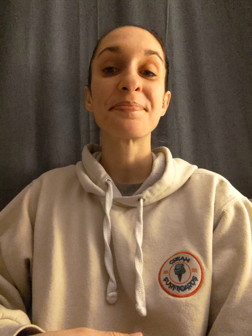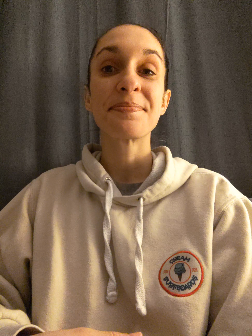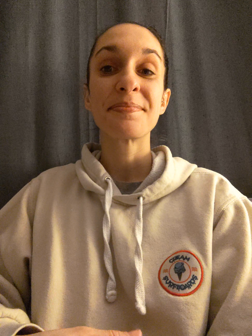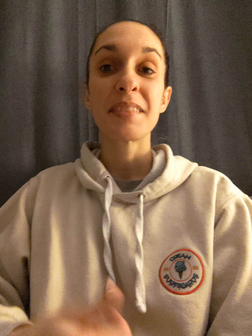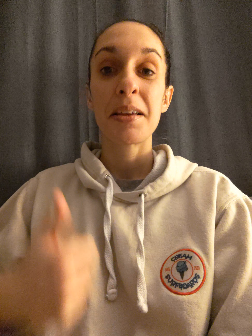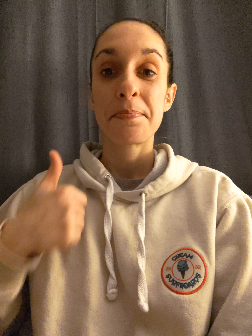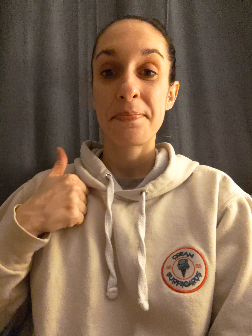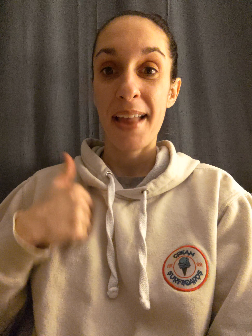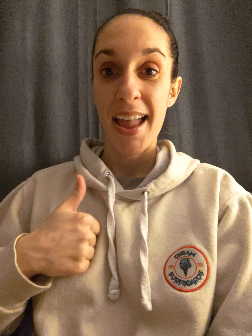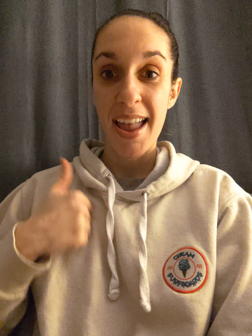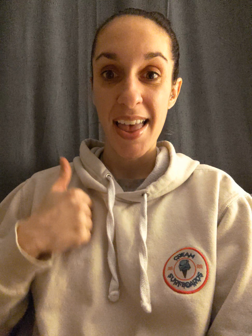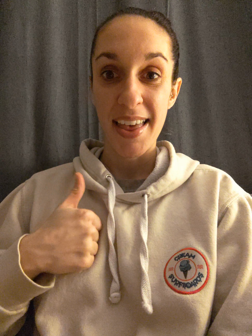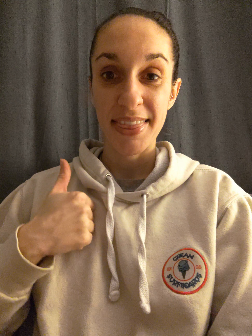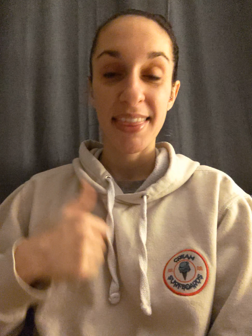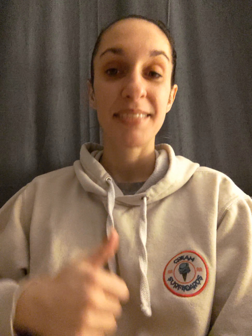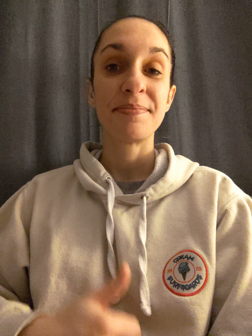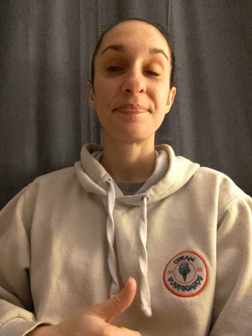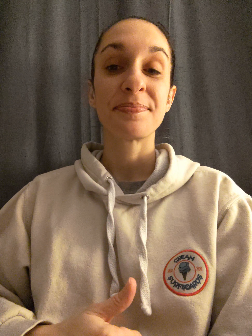bath